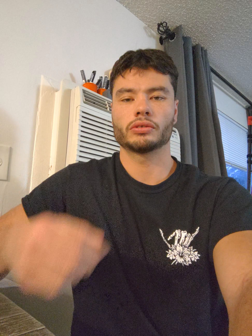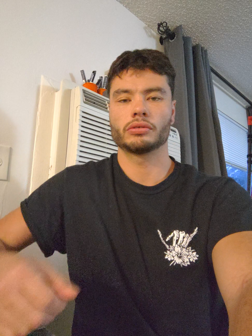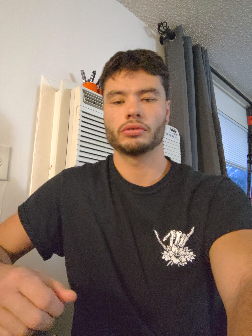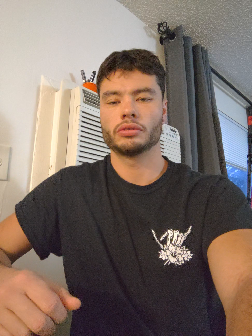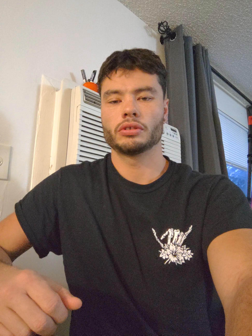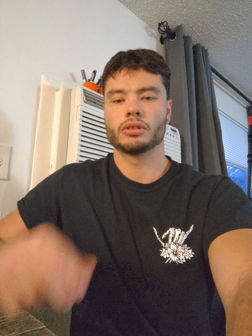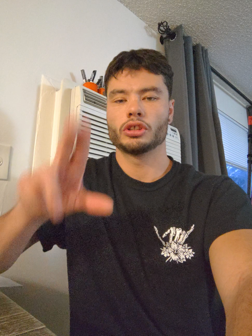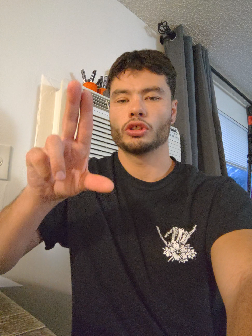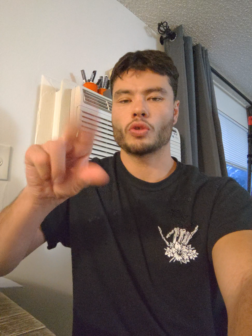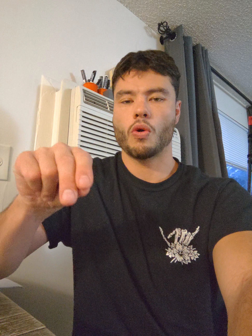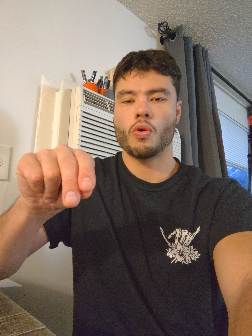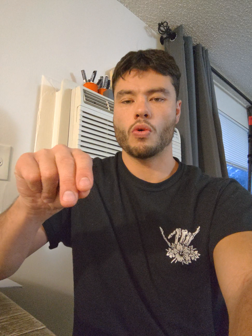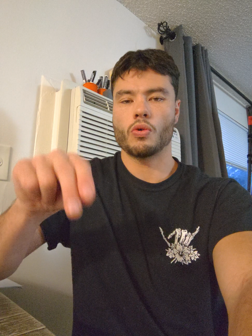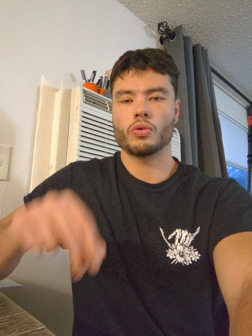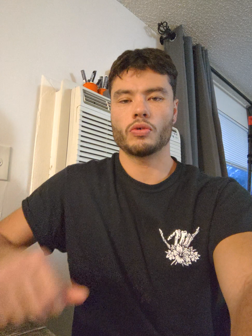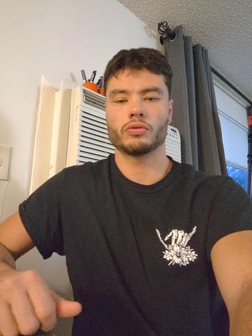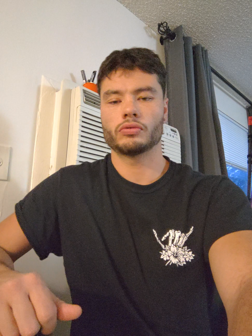no